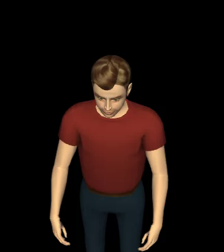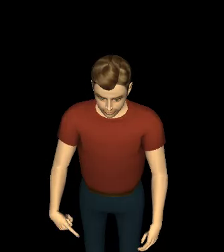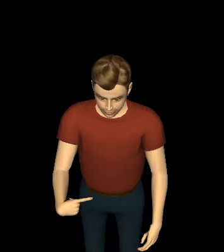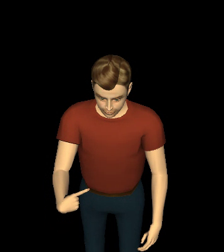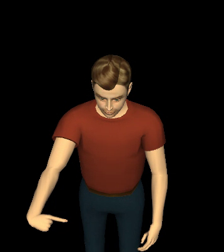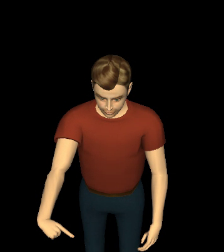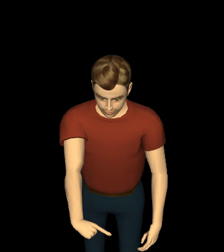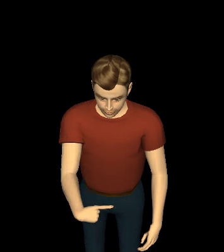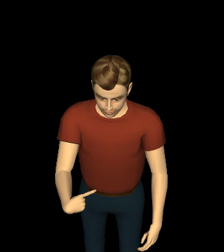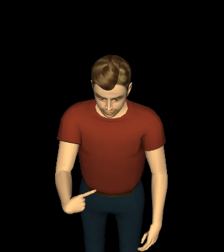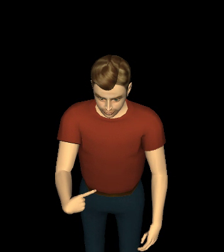نحن